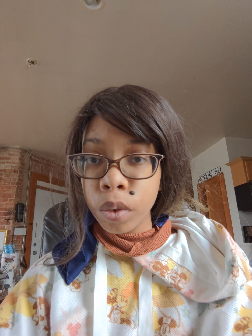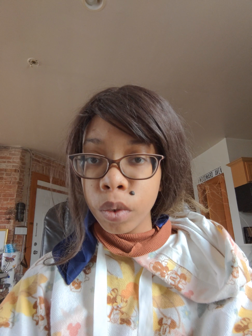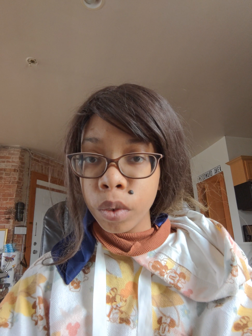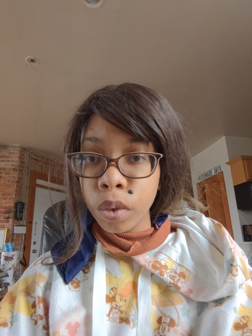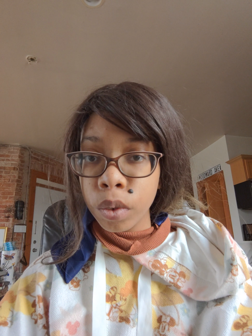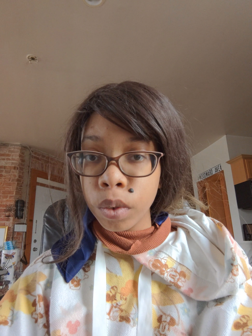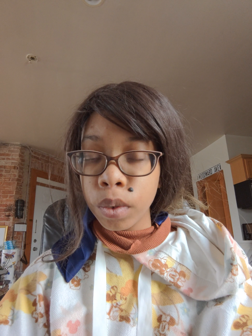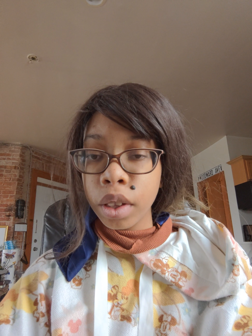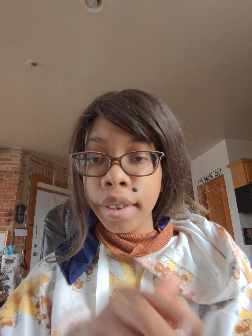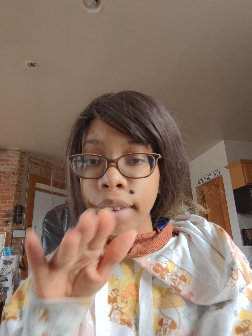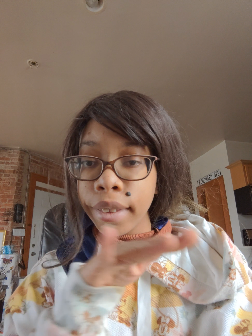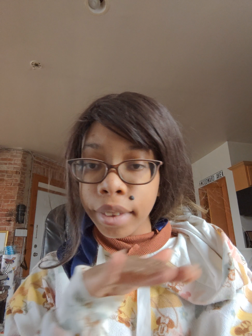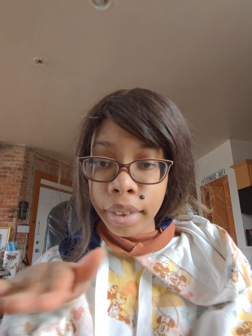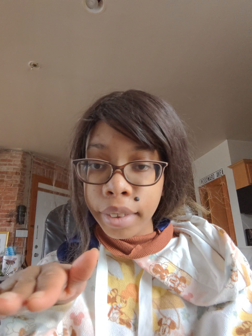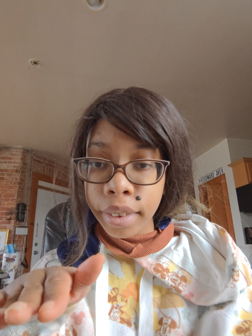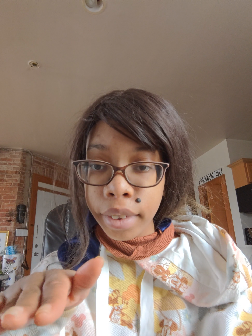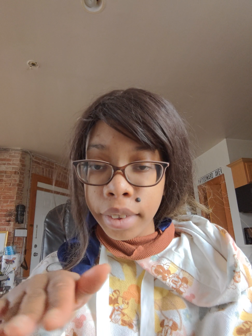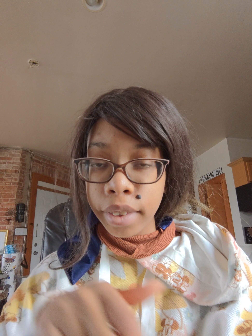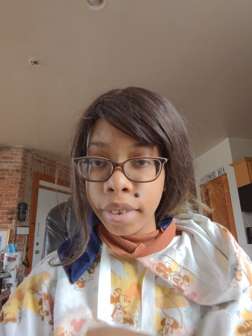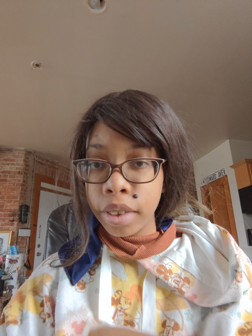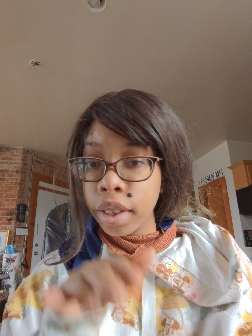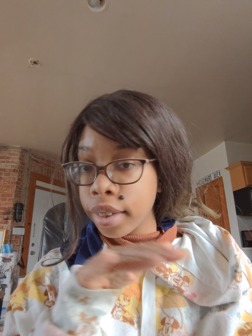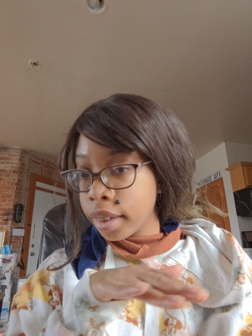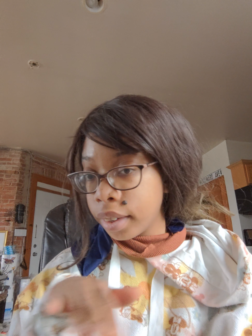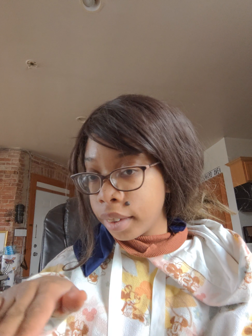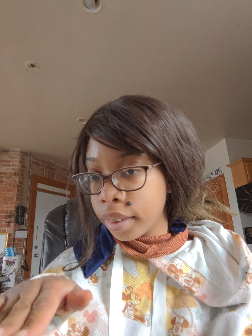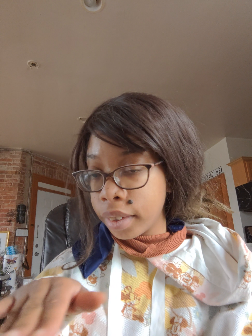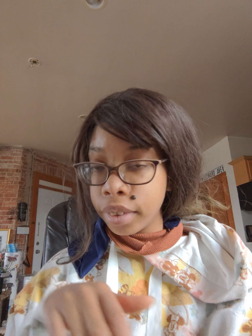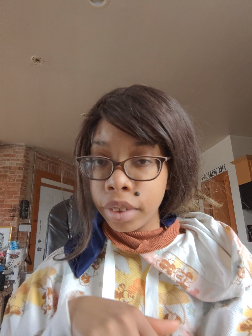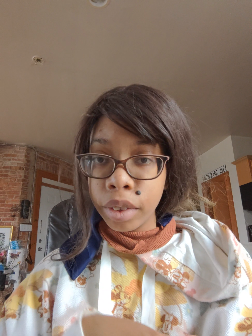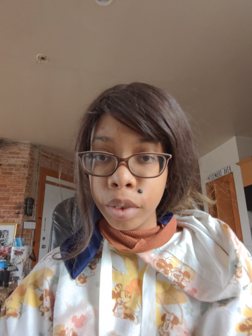clean